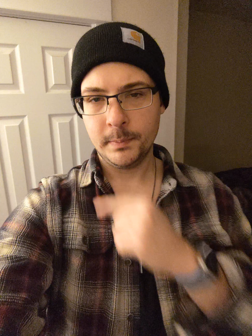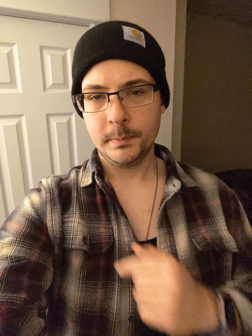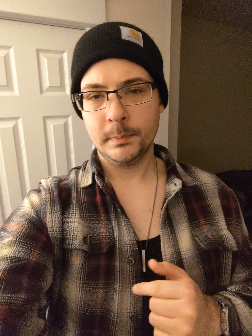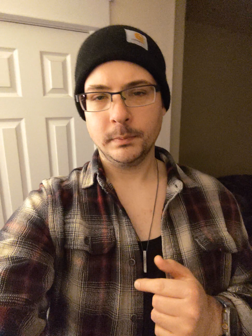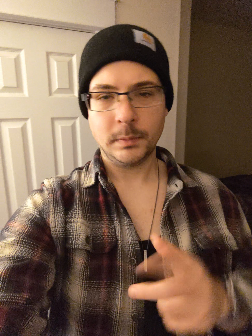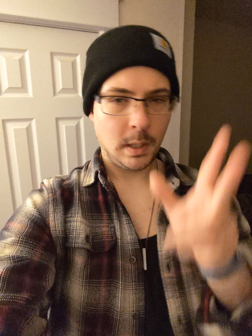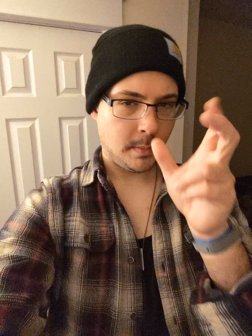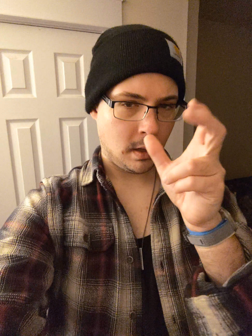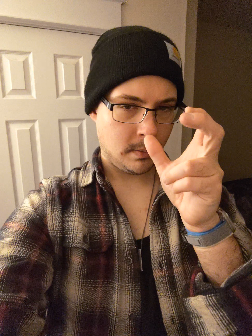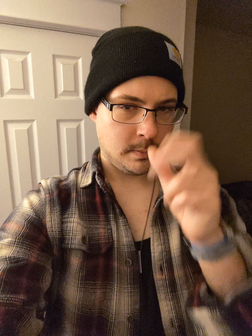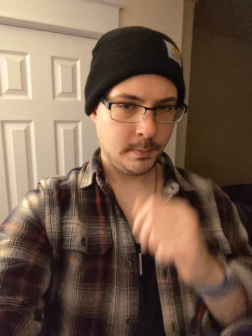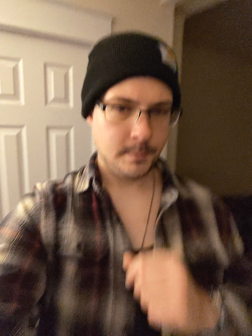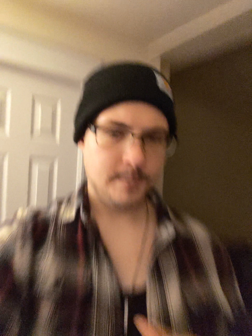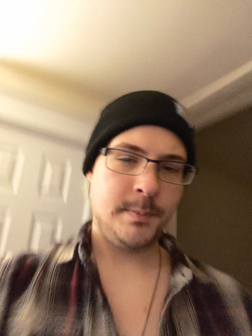bug